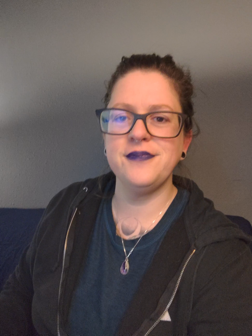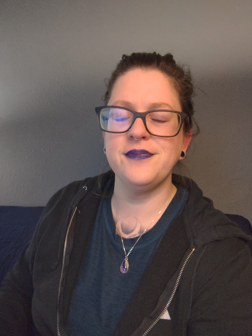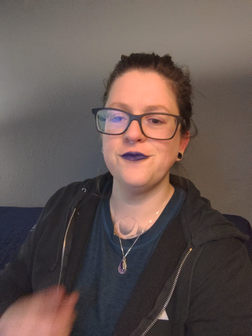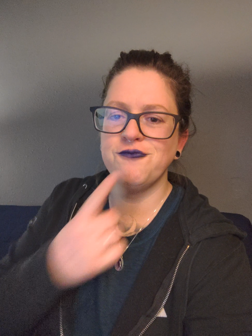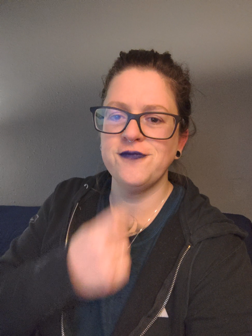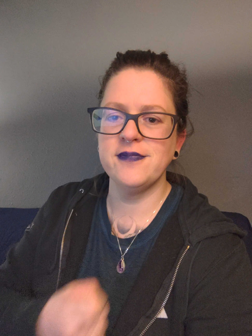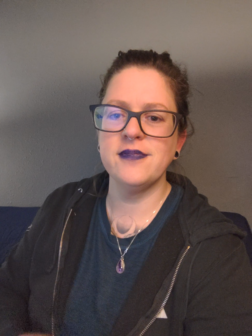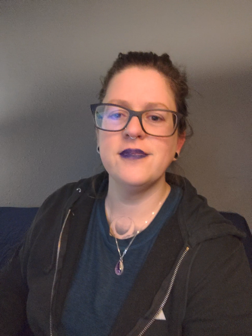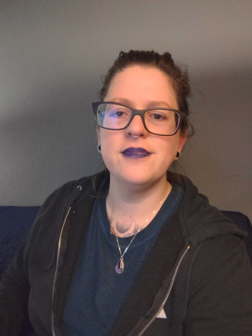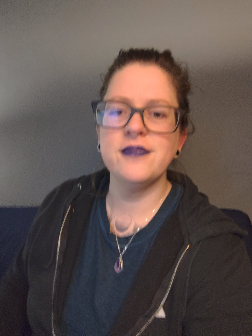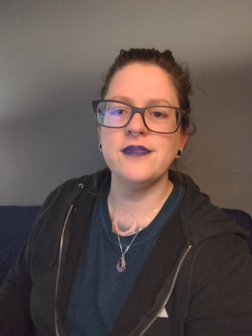red